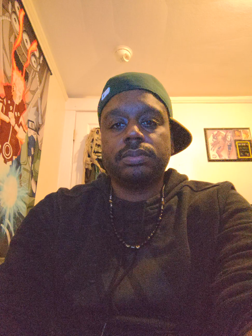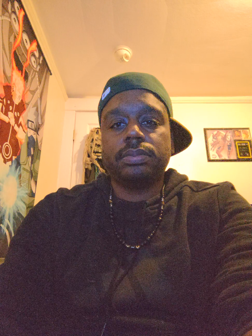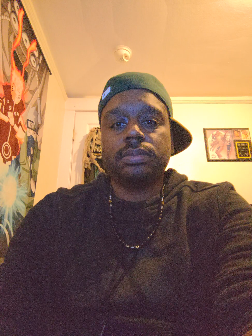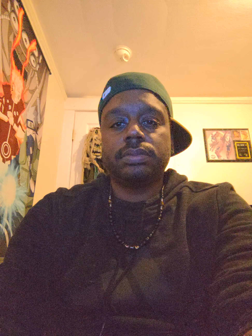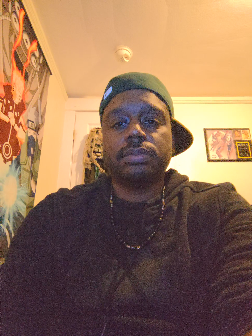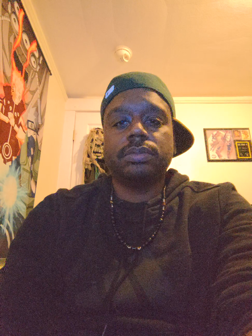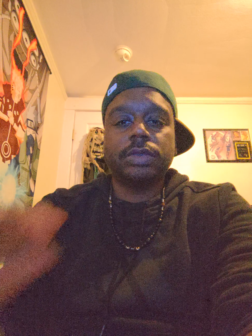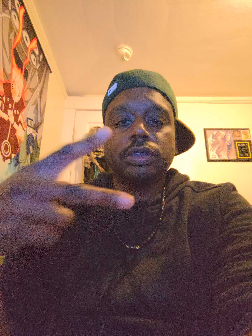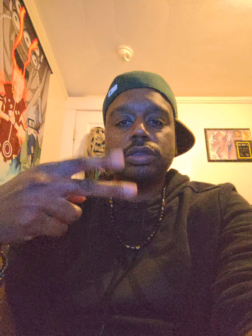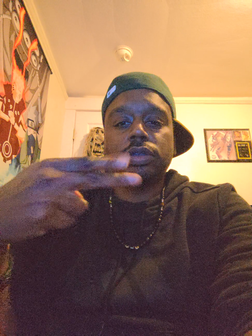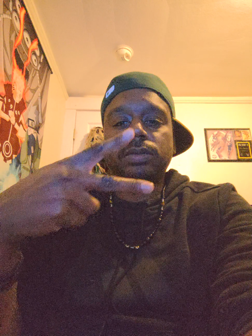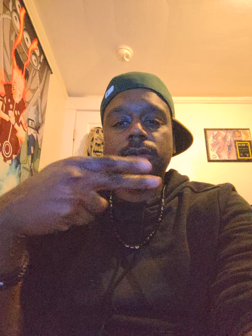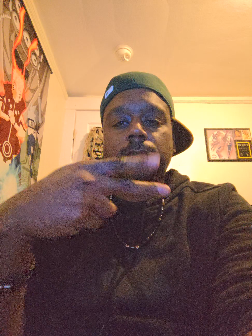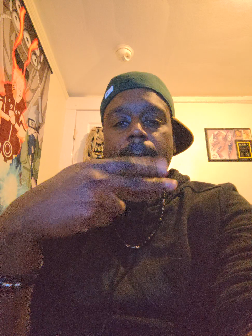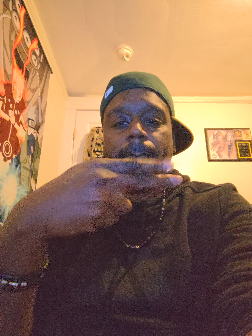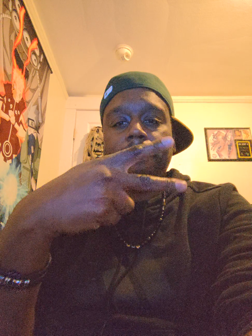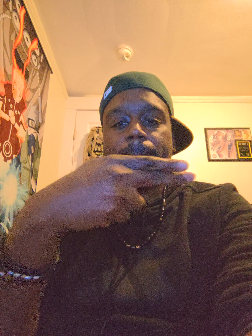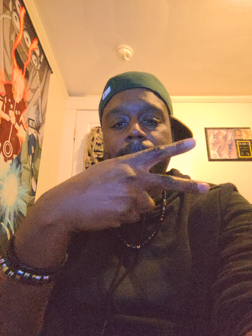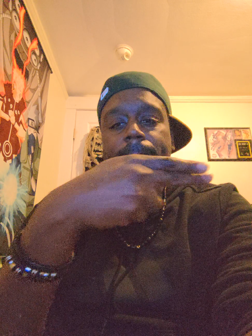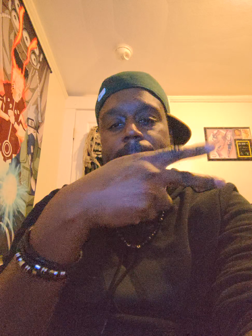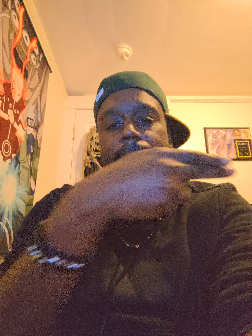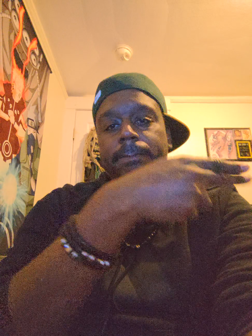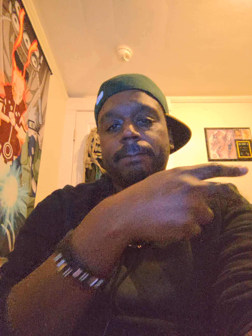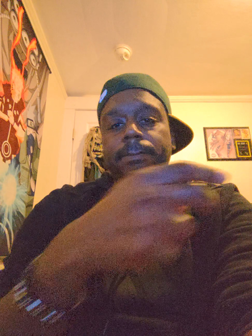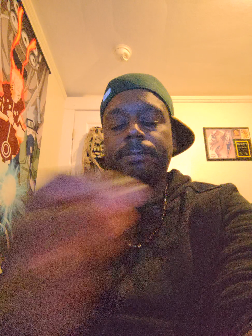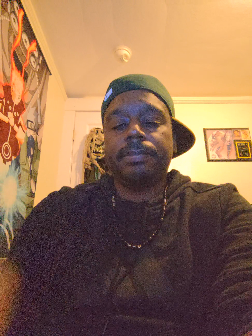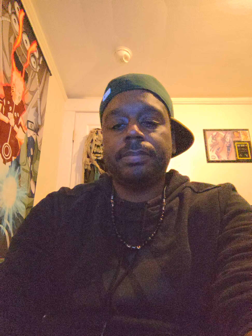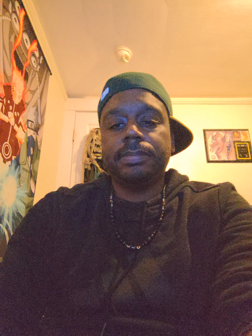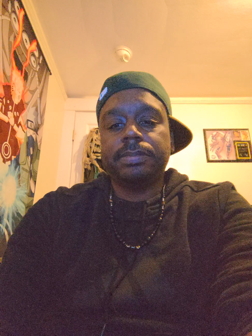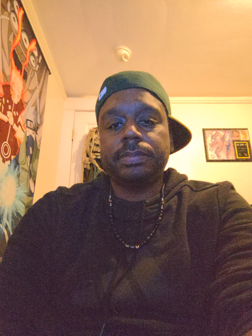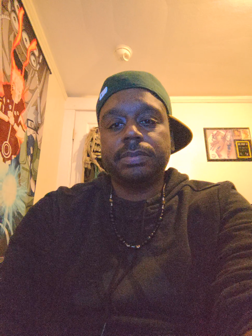scissors